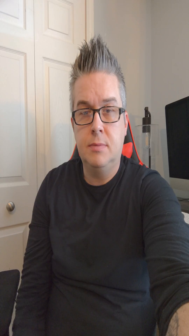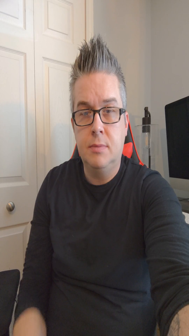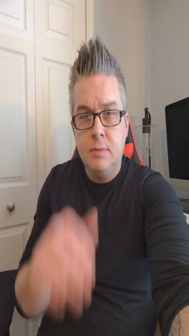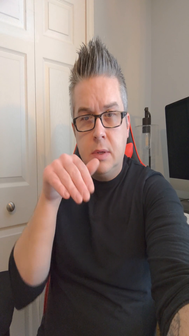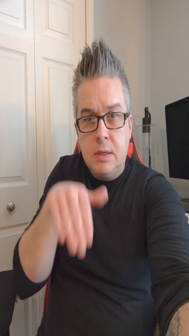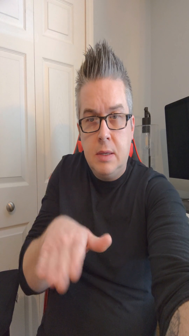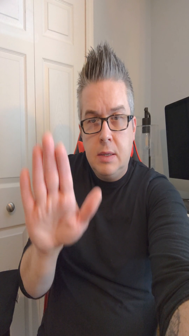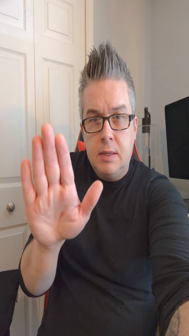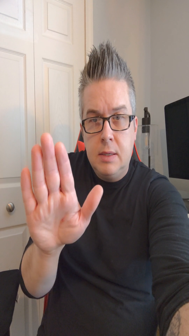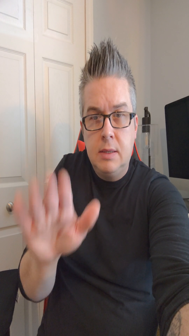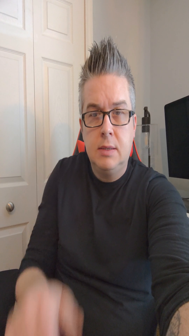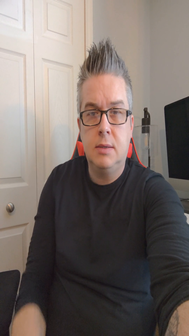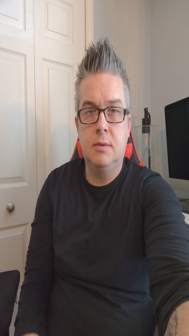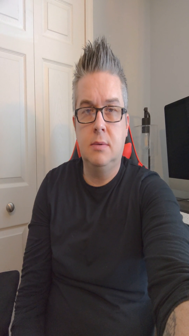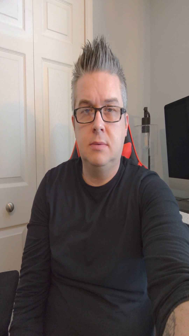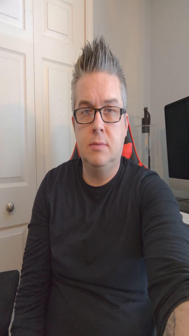into